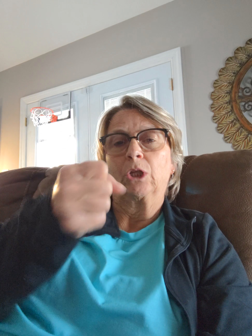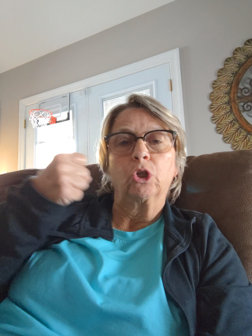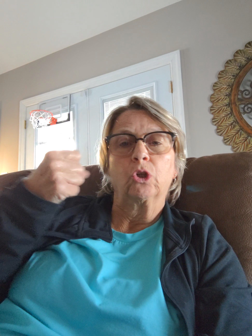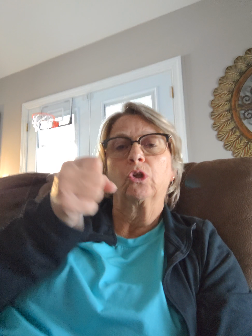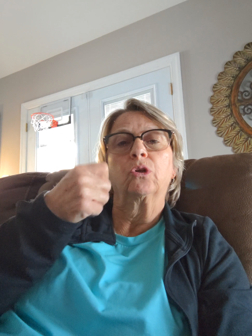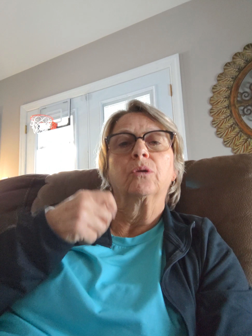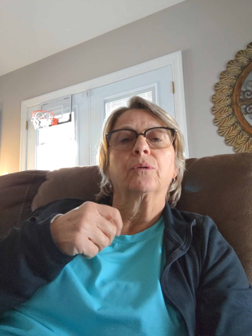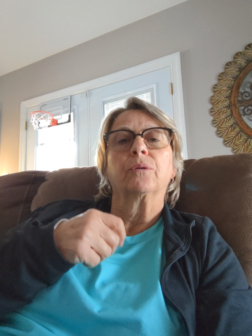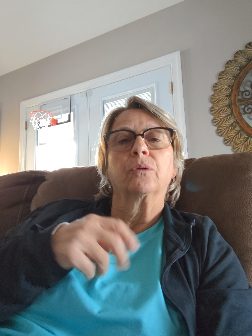refrigerator